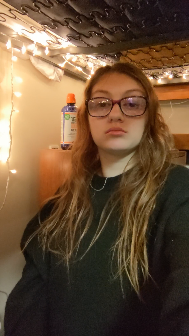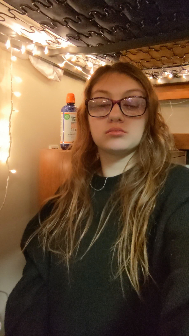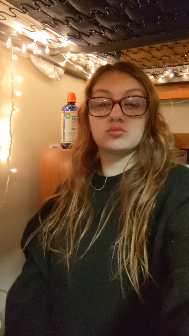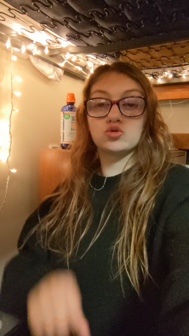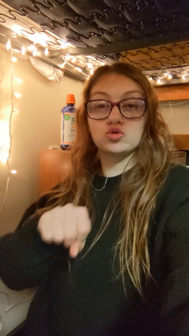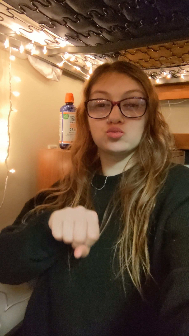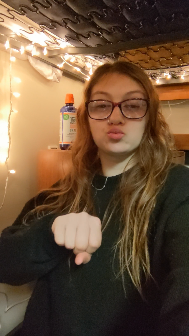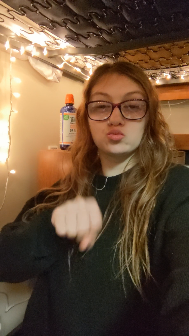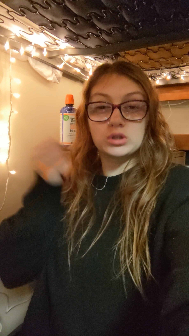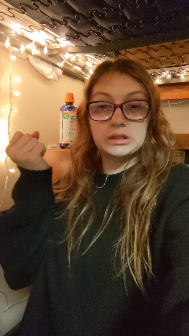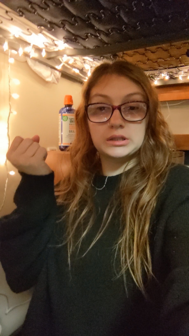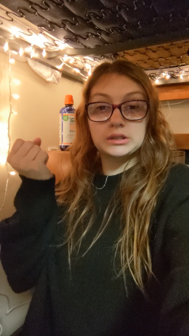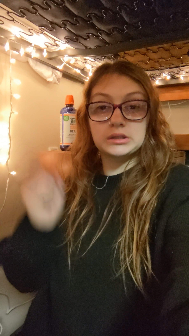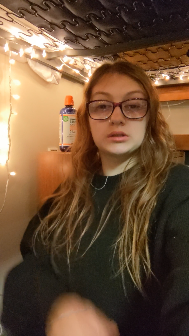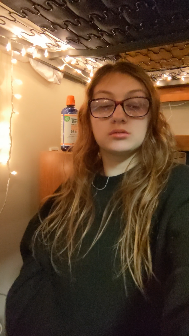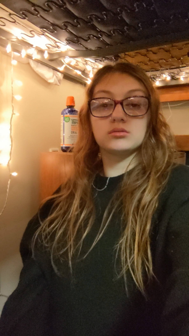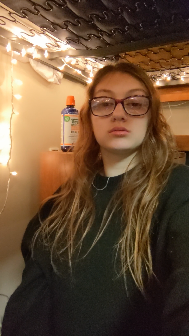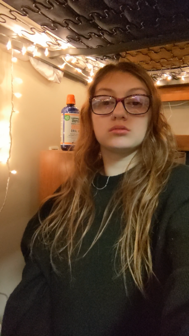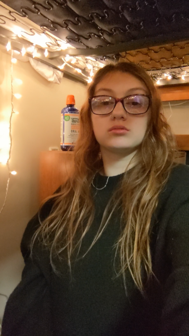break